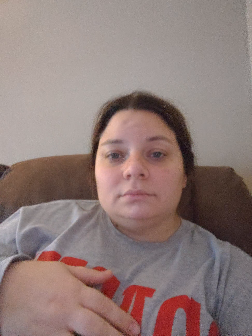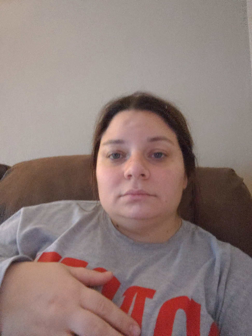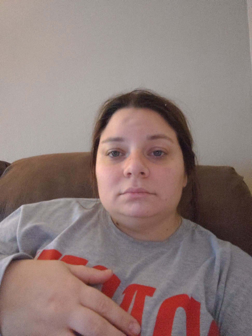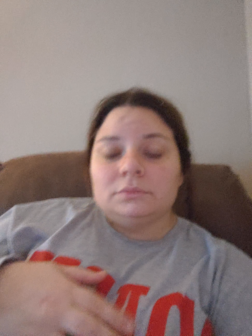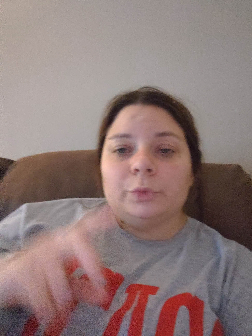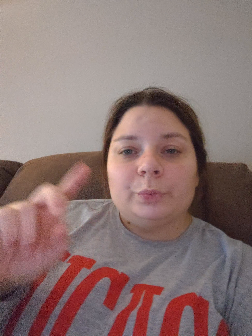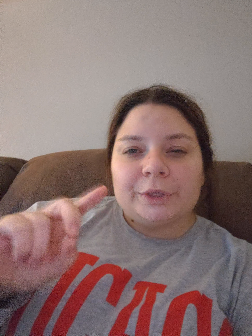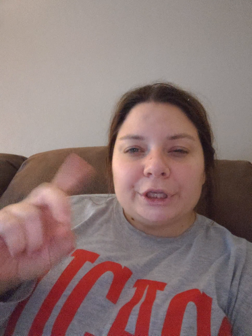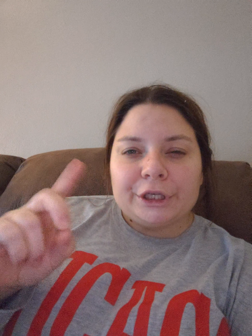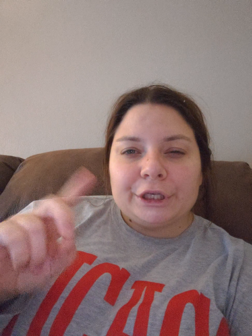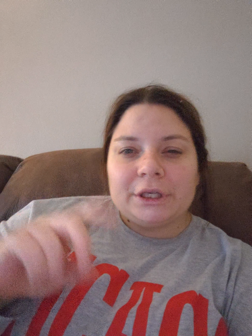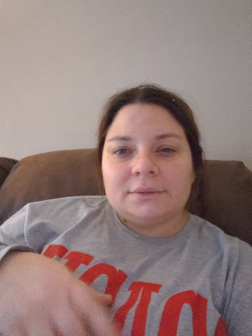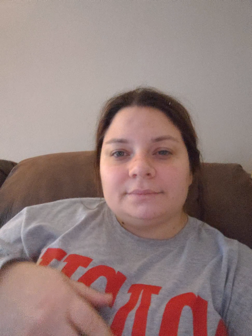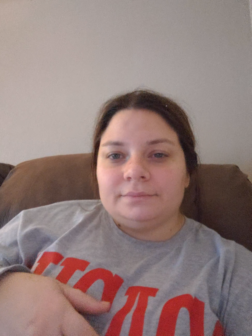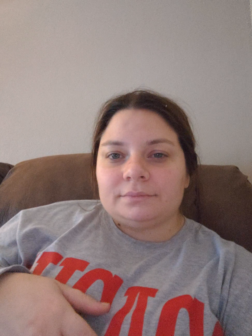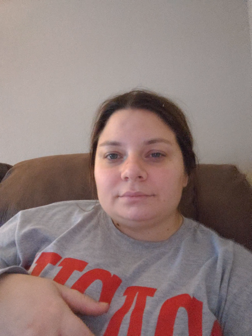where